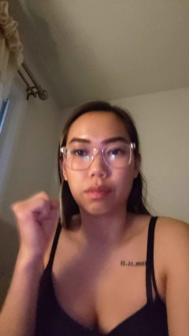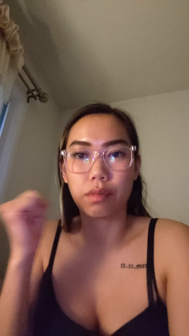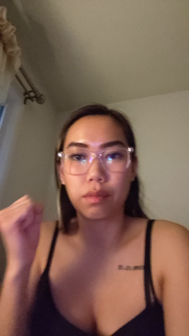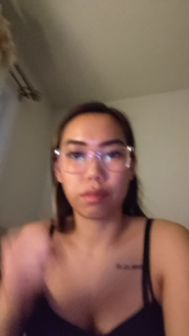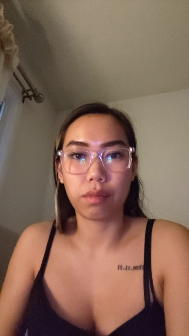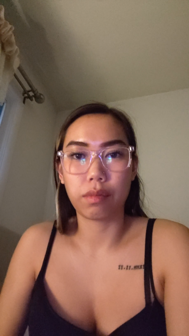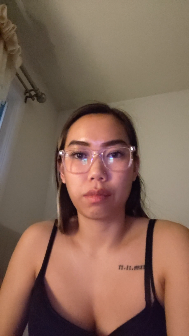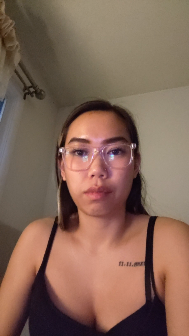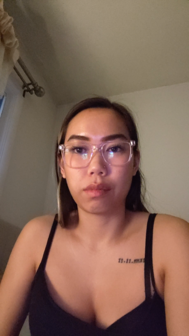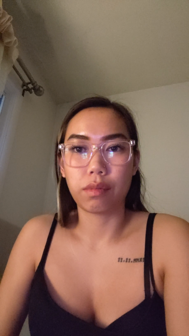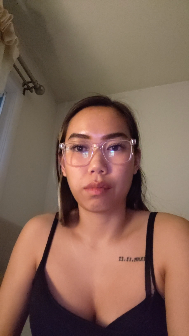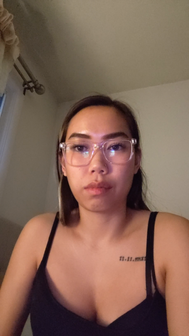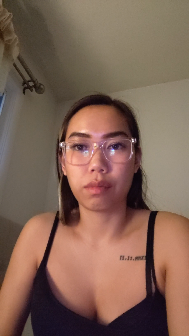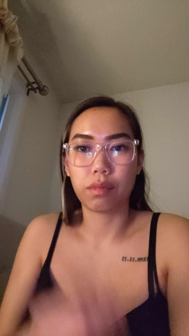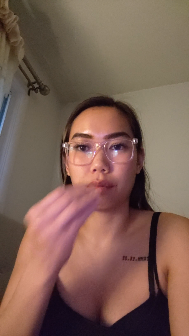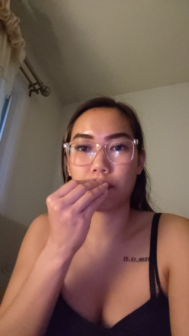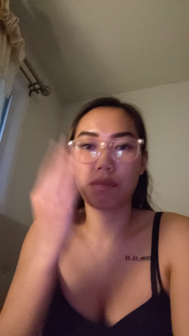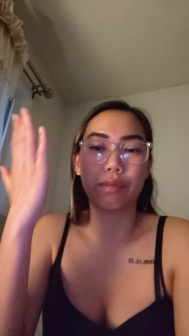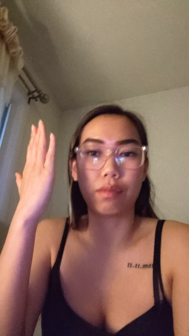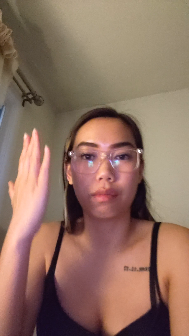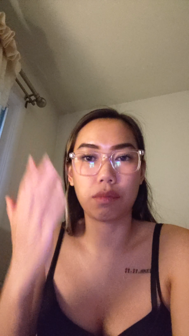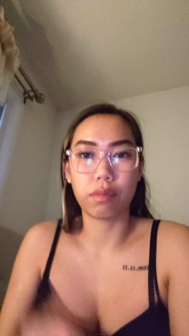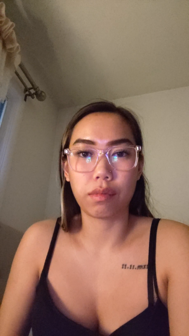breakfast